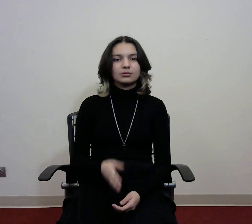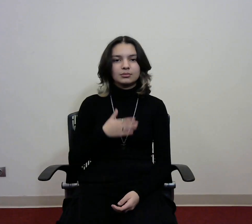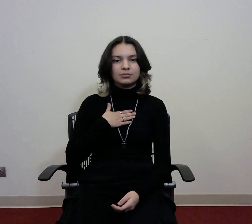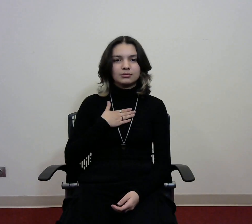mən